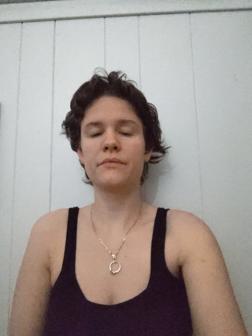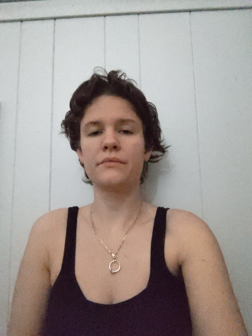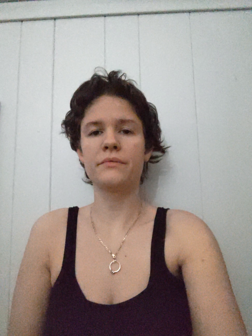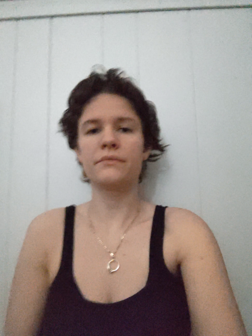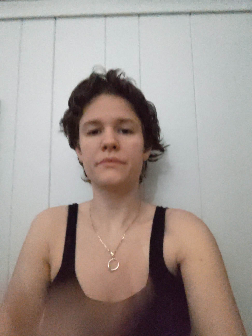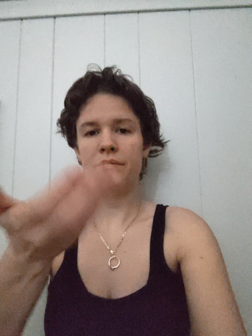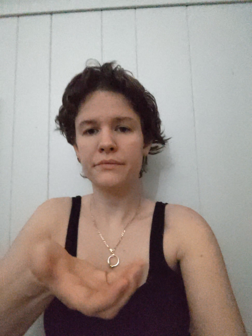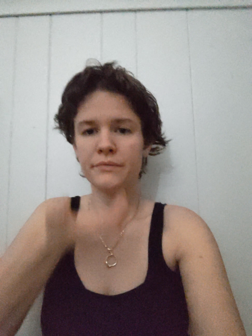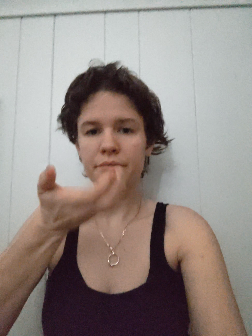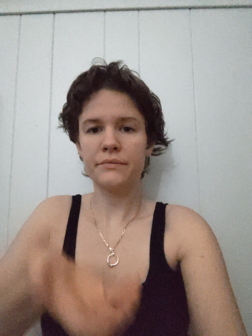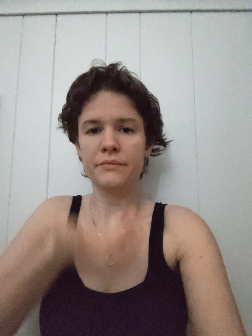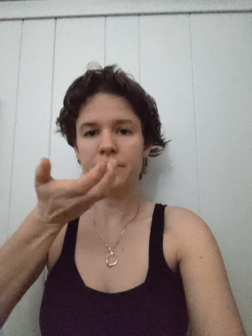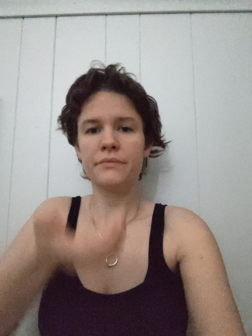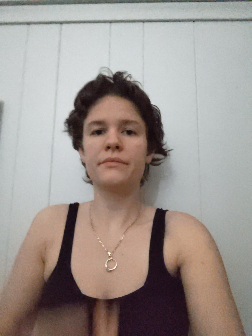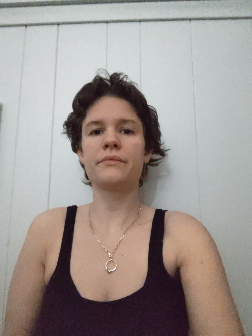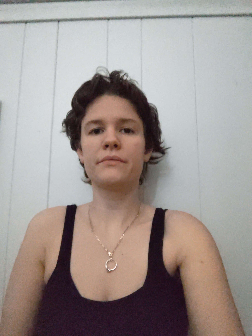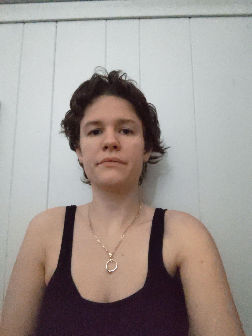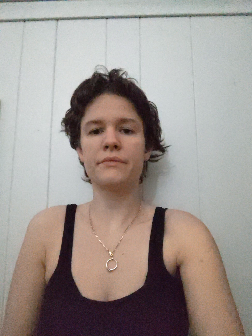cereal